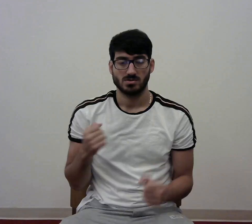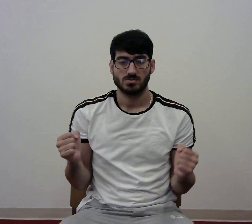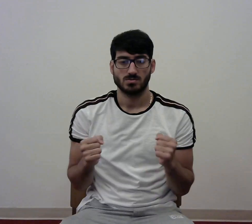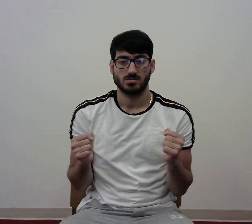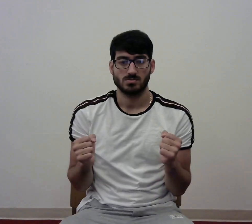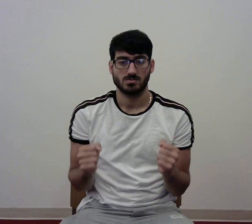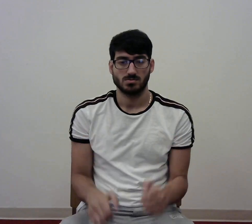soyuq